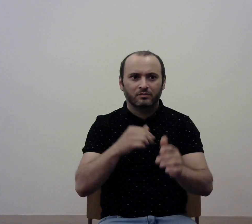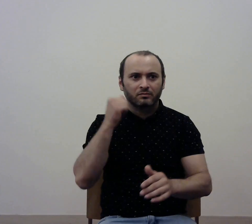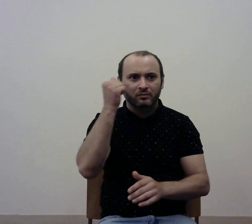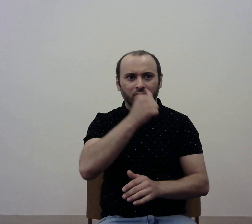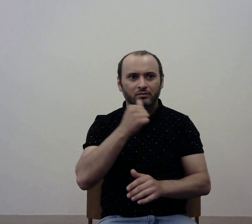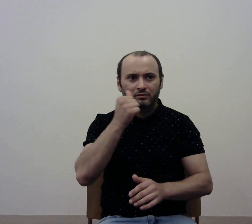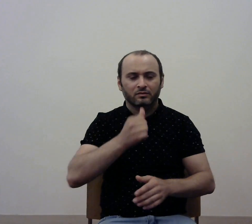il